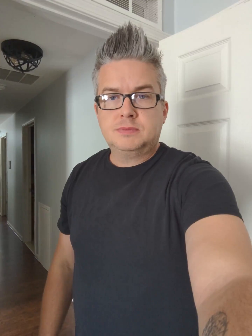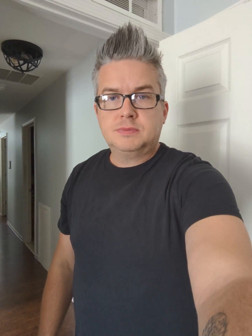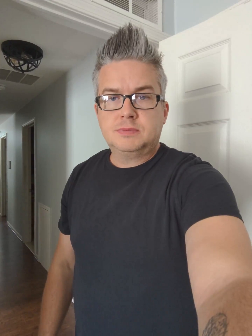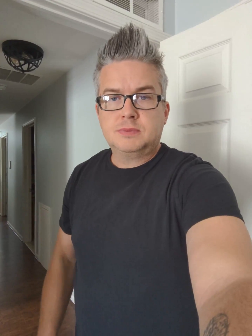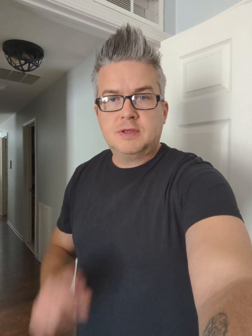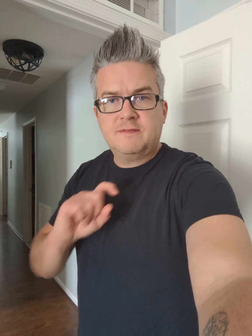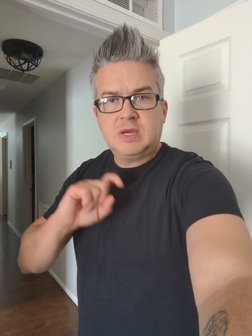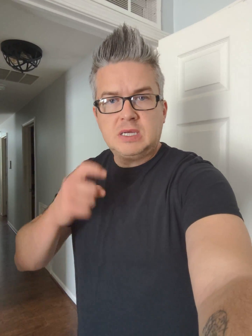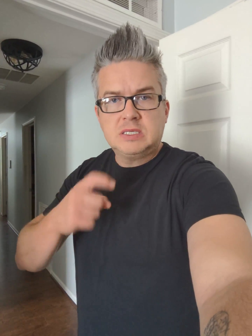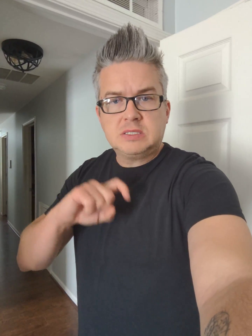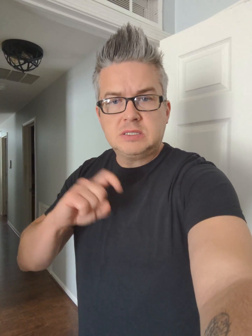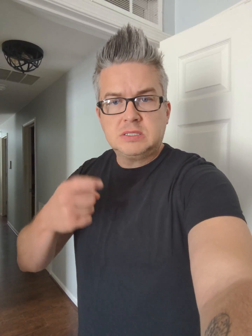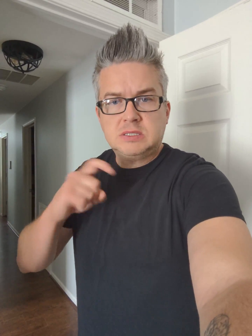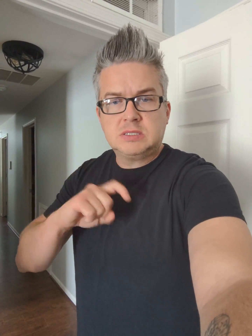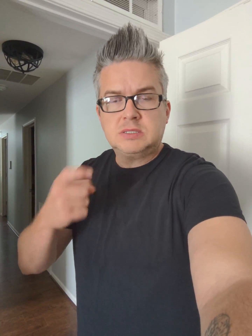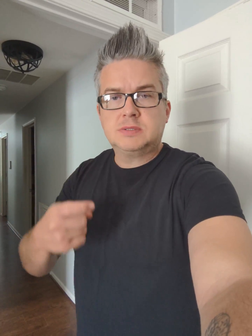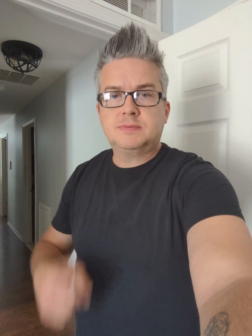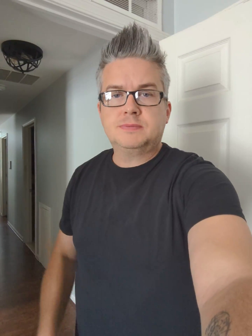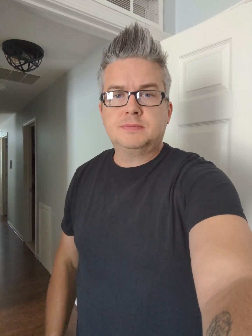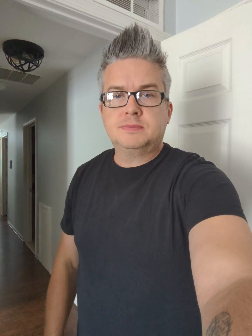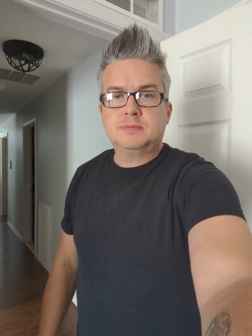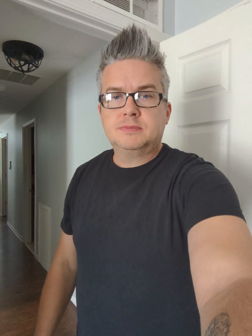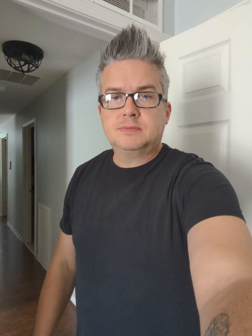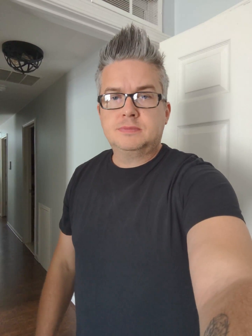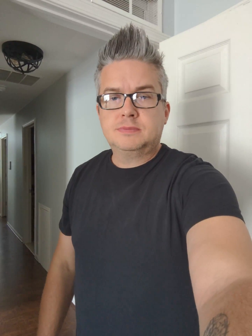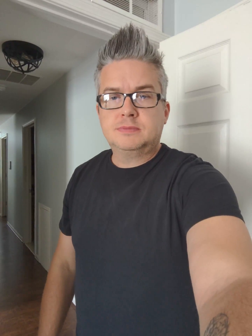friend